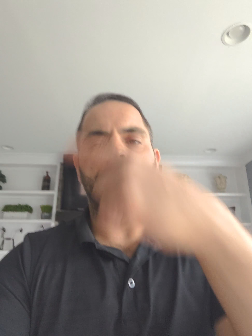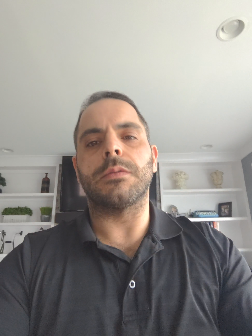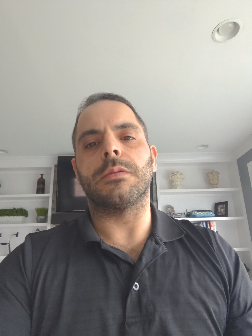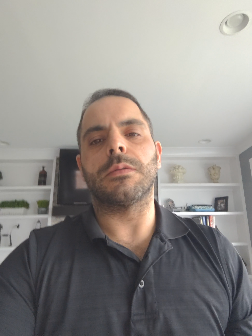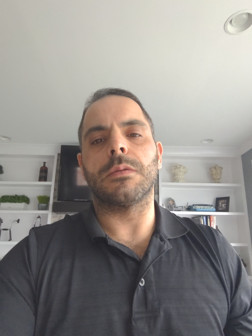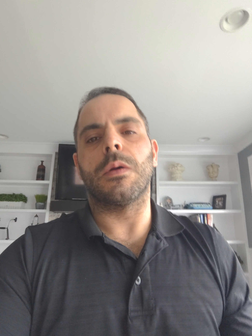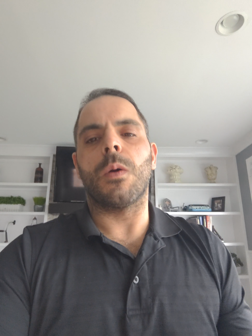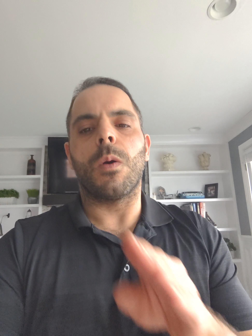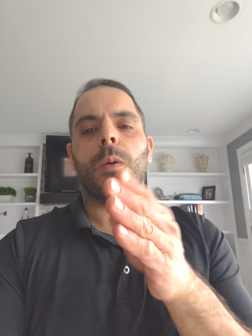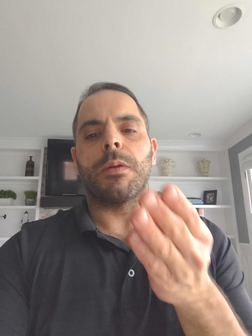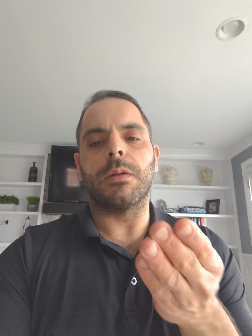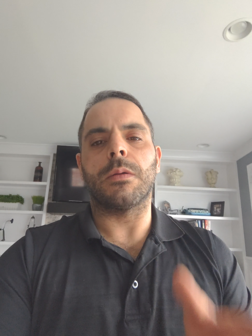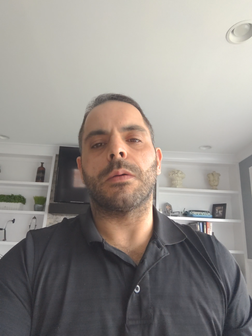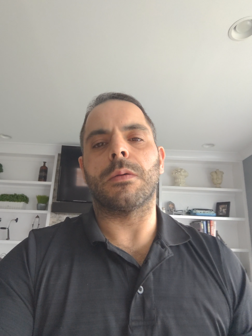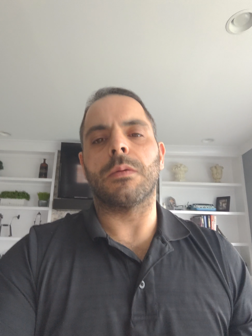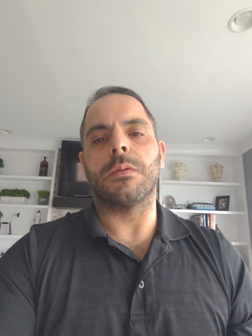open